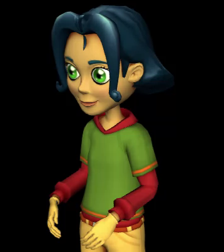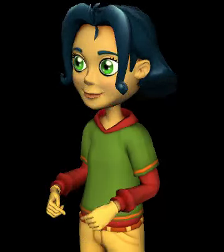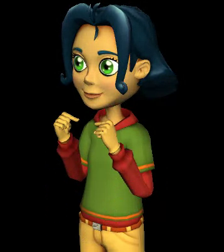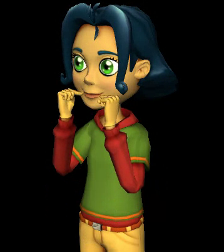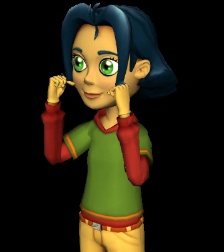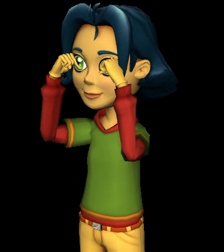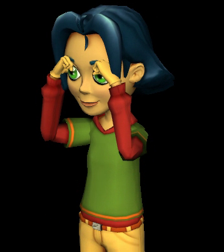يبتسم